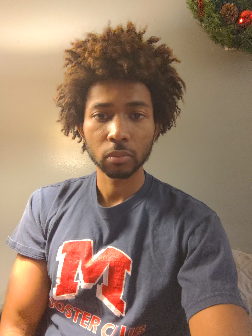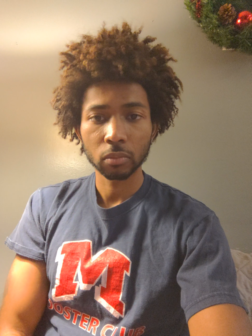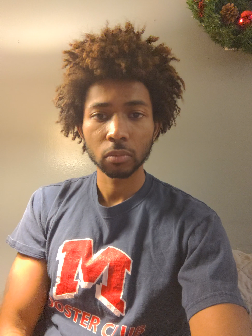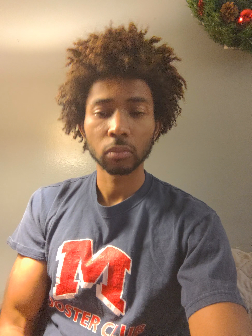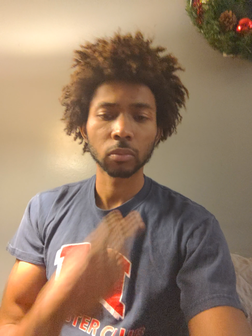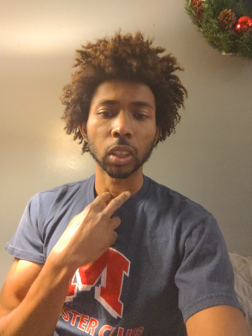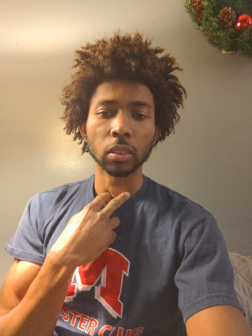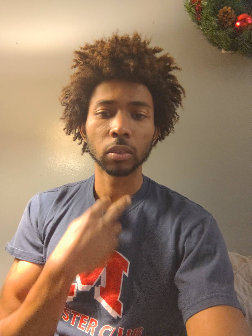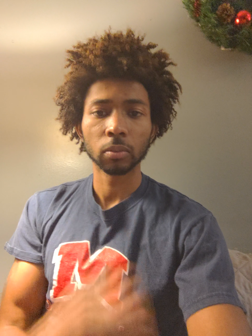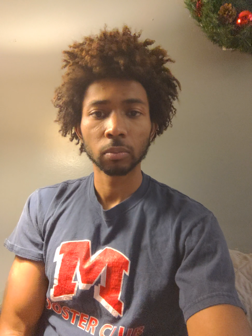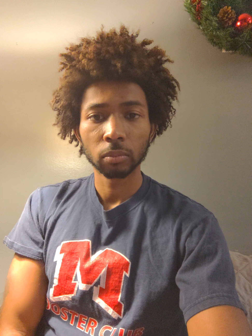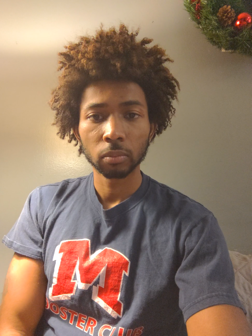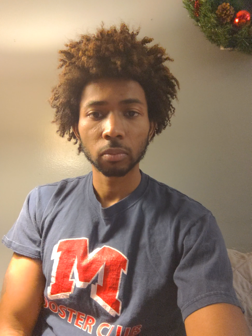stuck